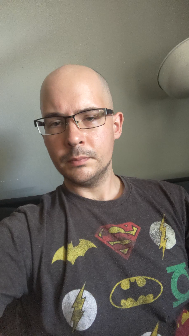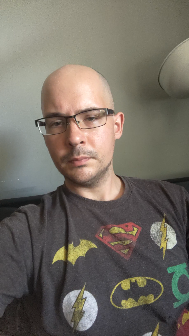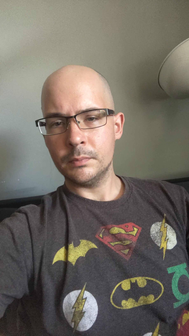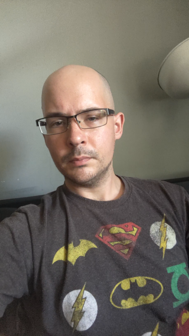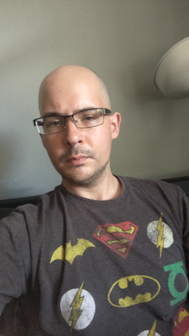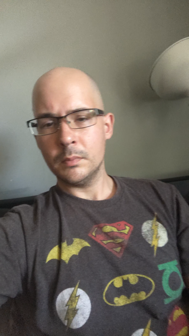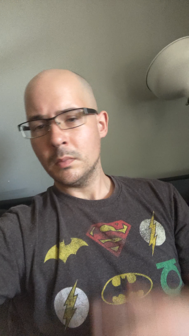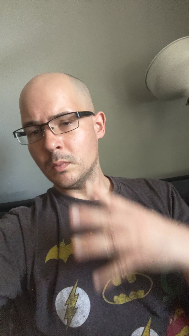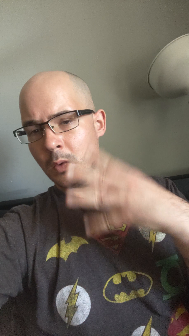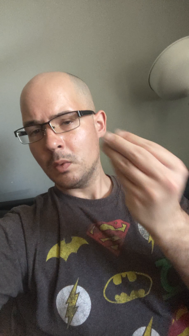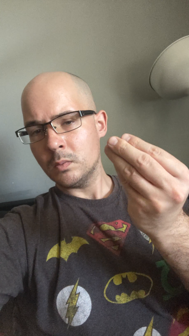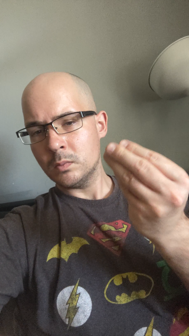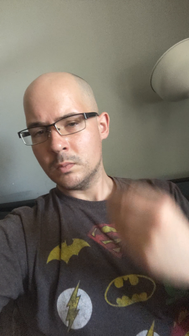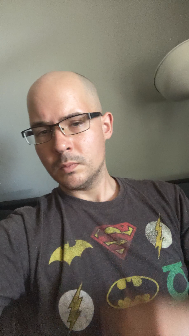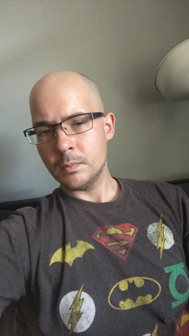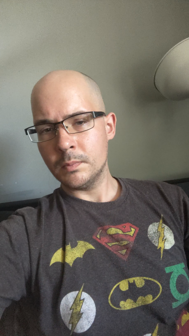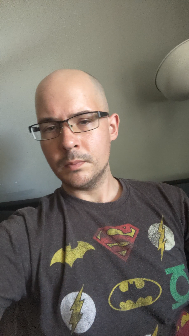going to